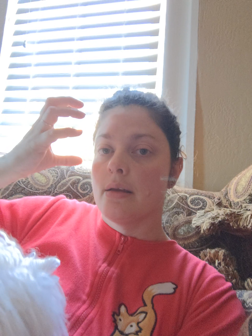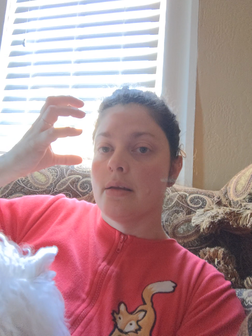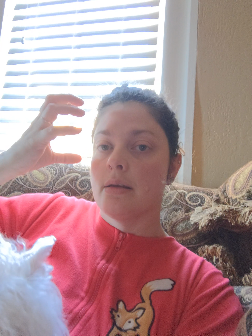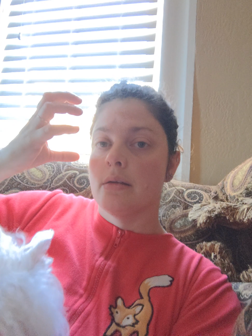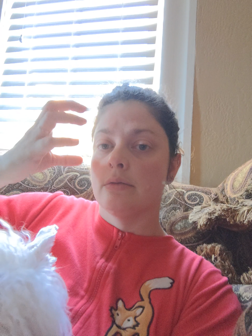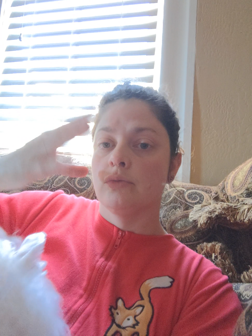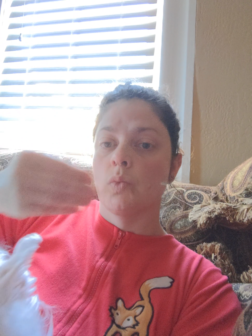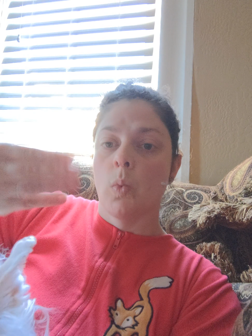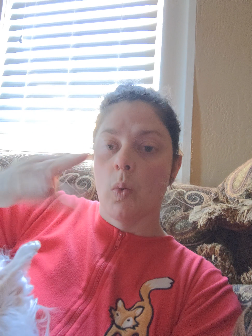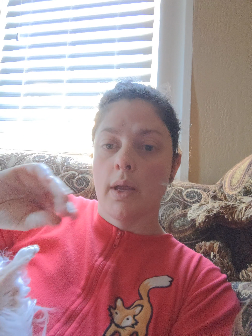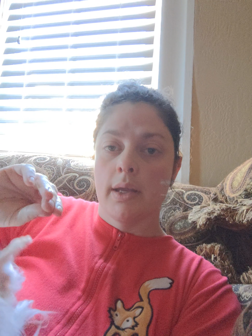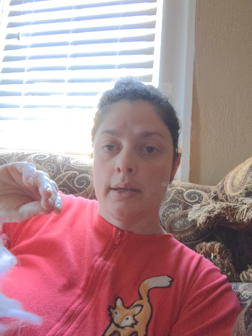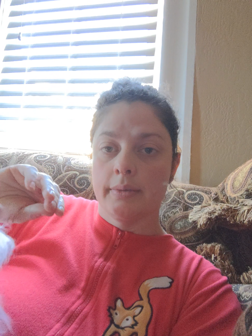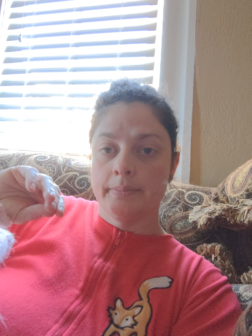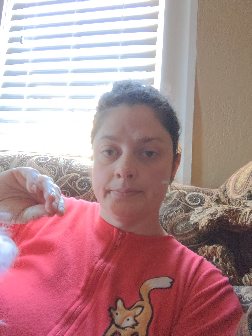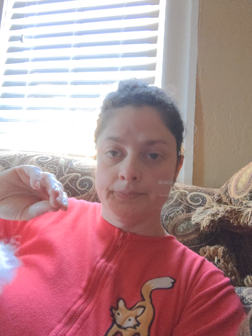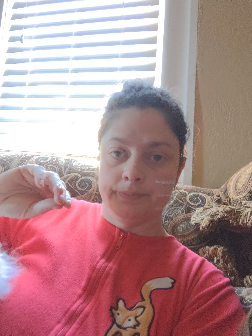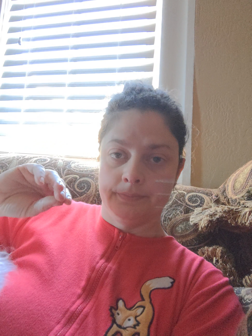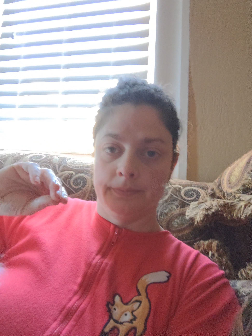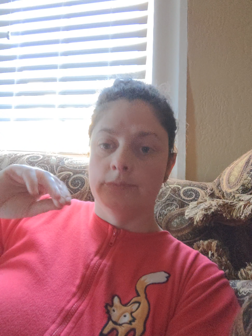story